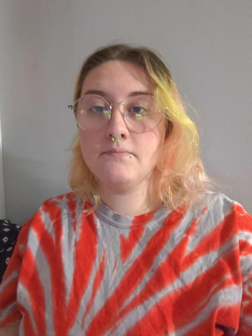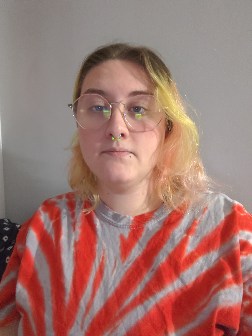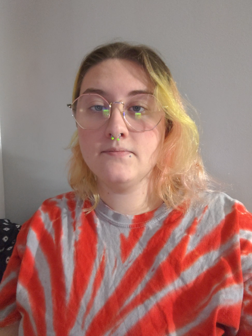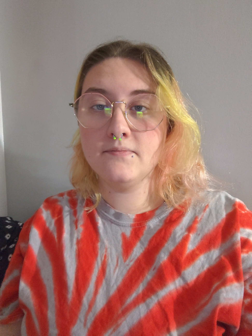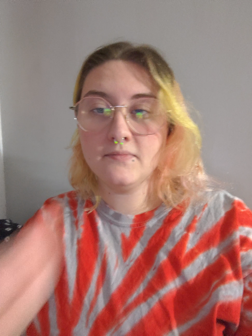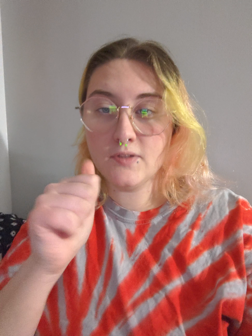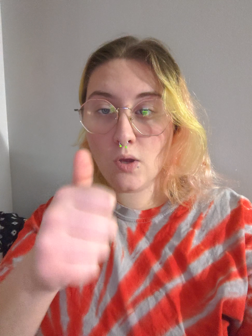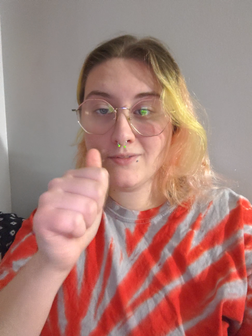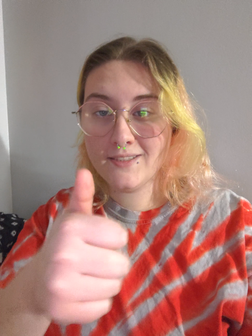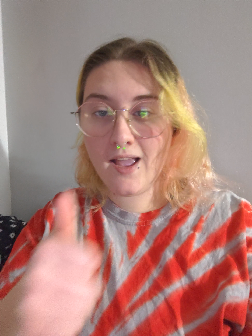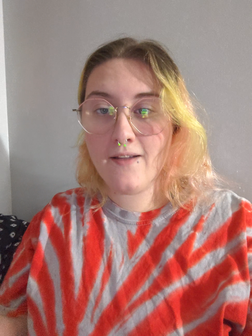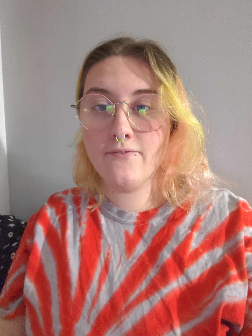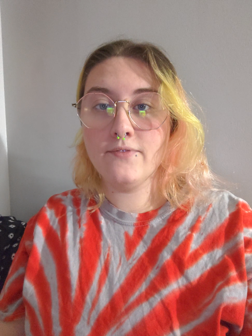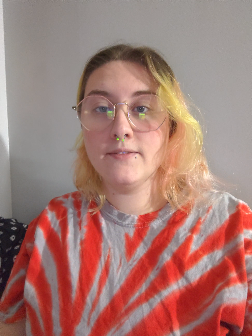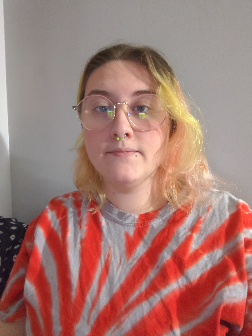yourself